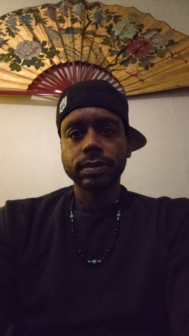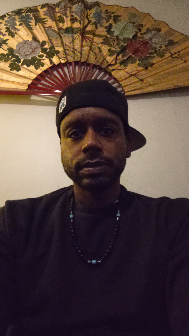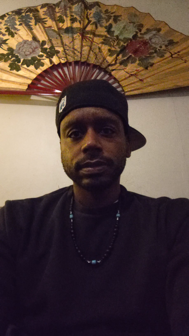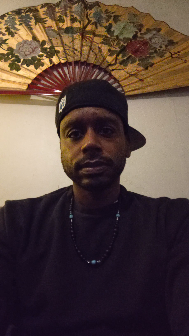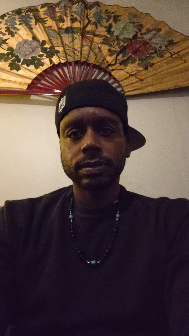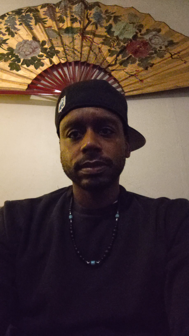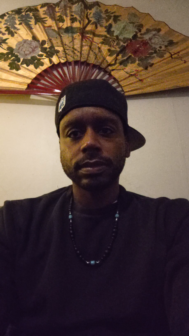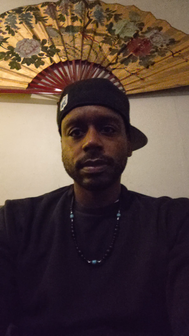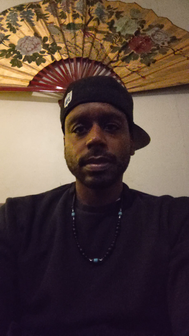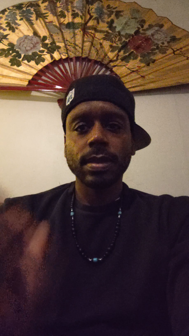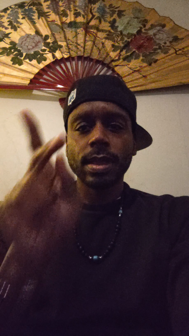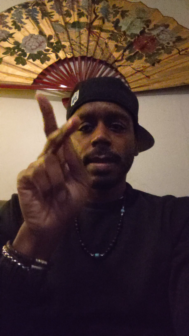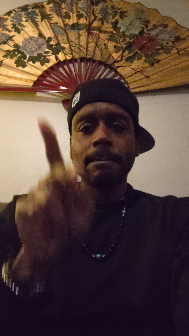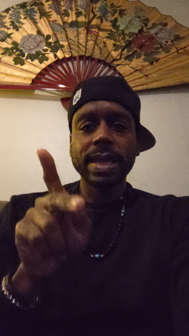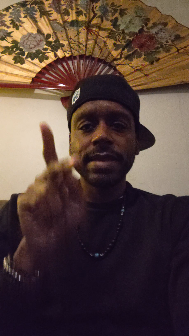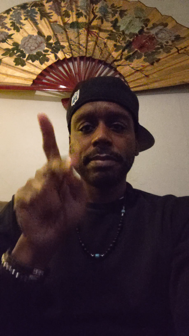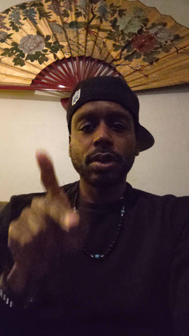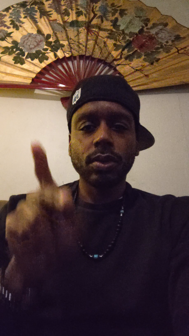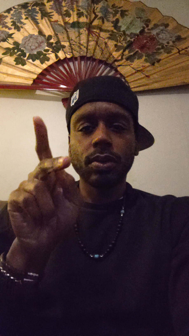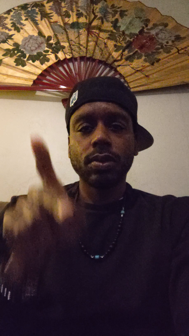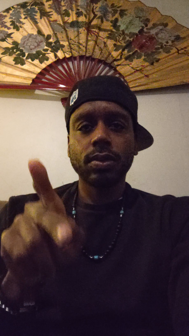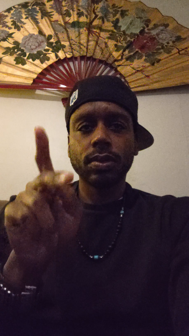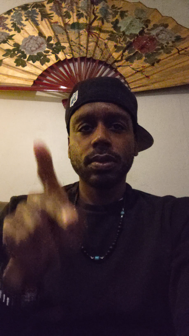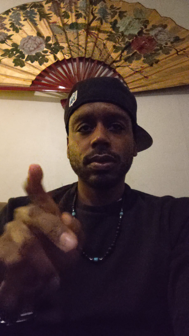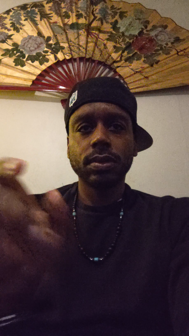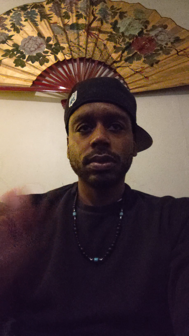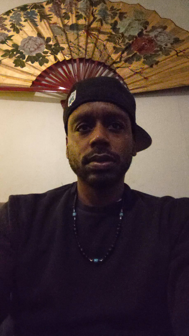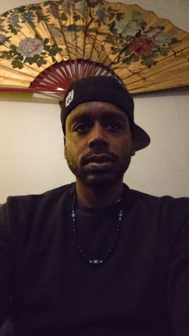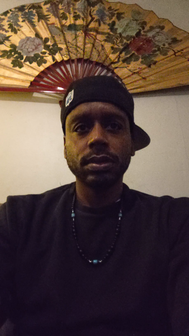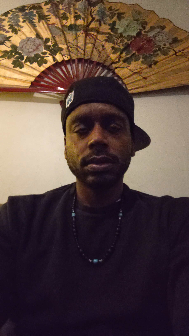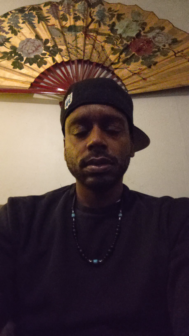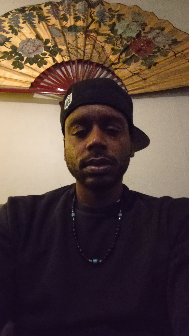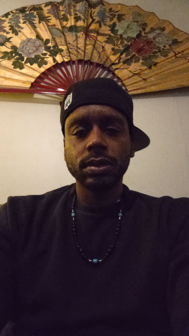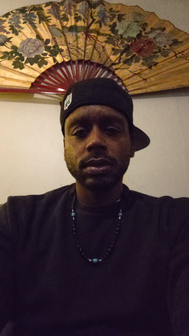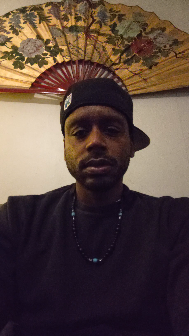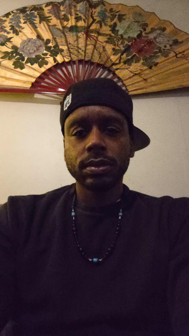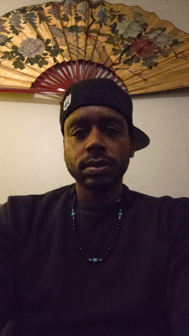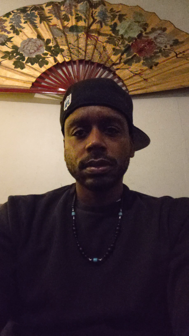people